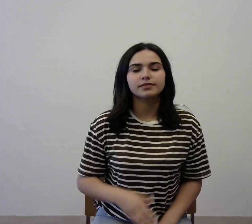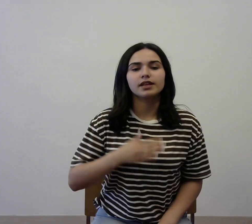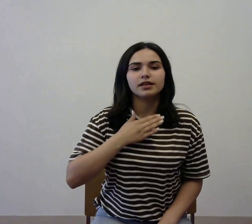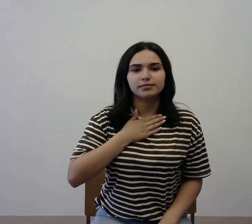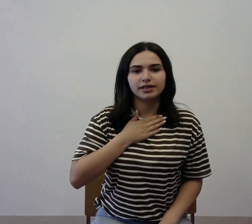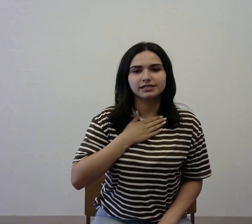mən